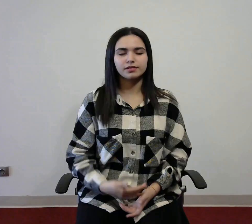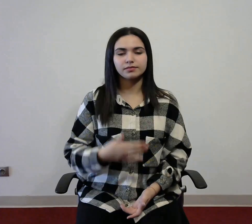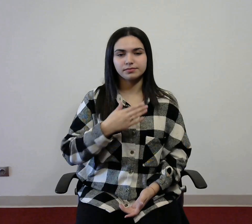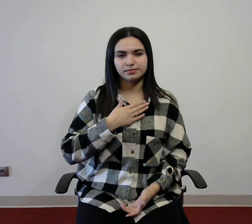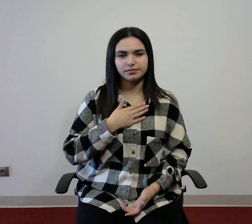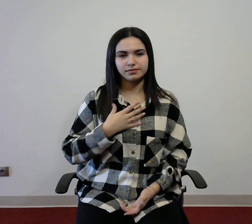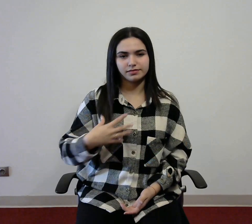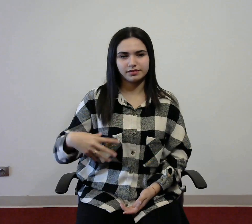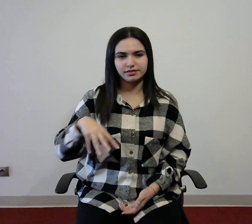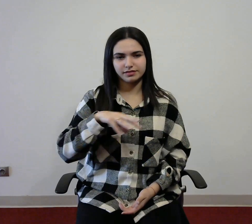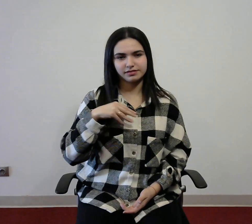biz